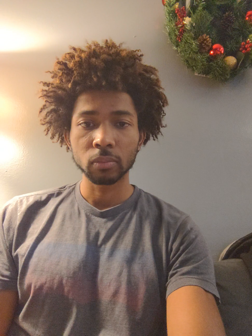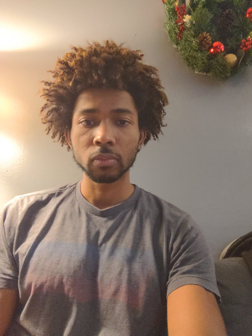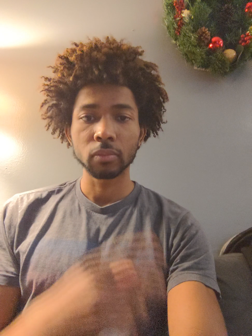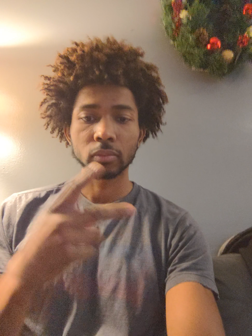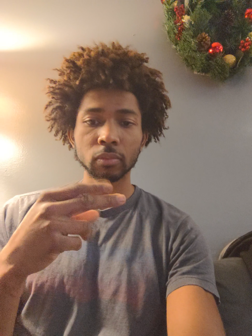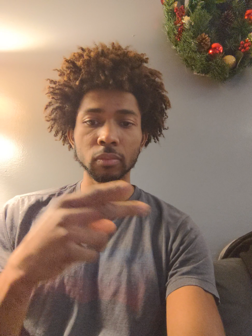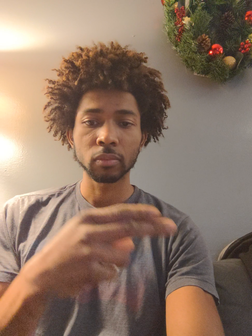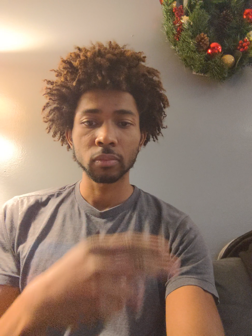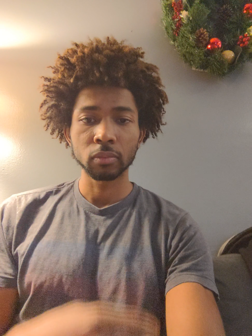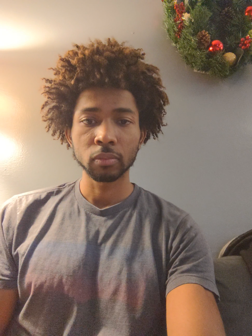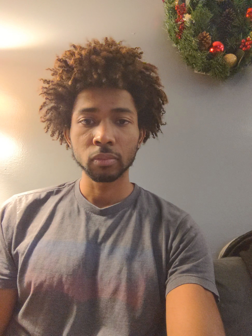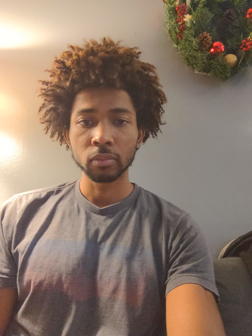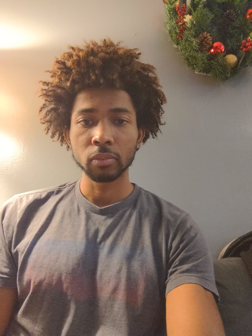cut